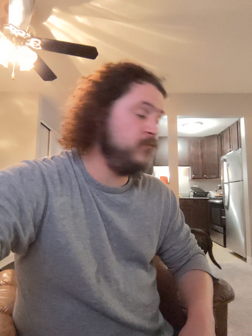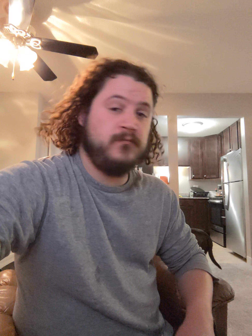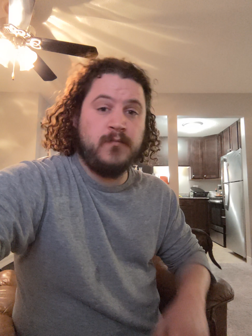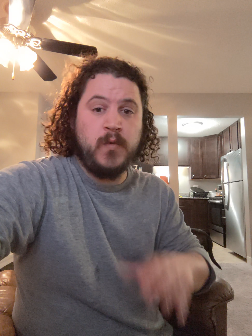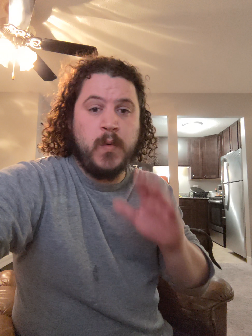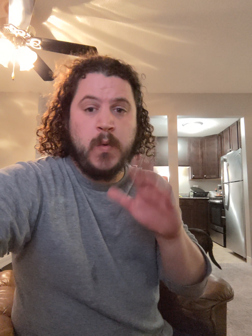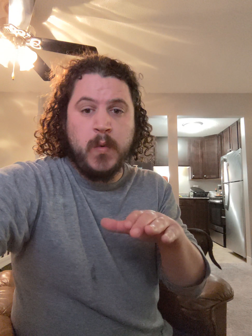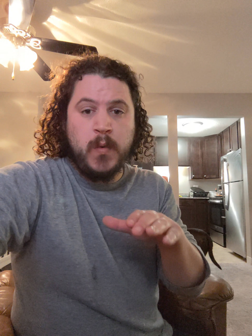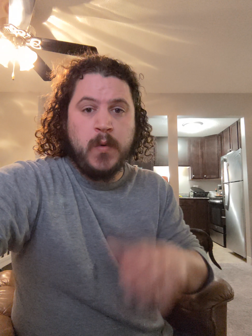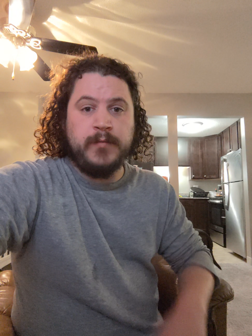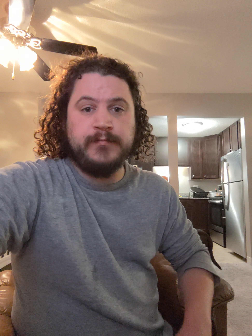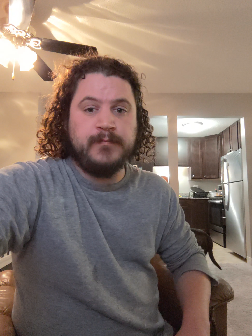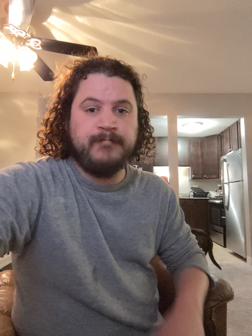on